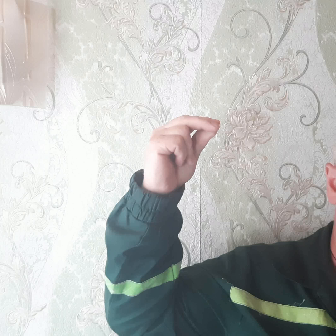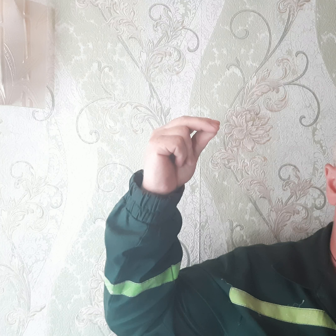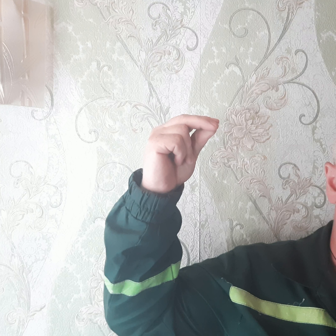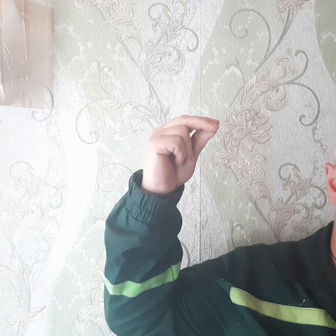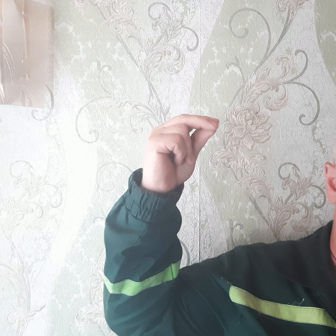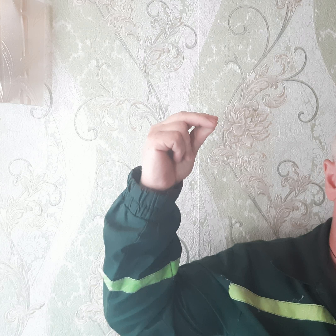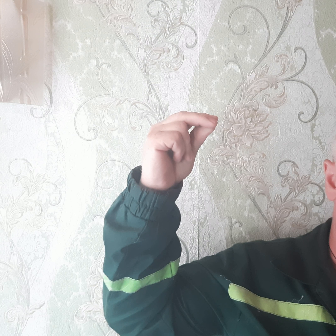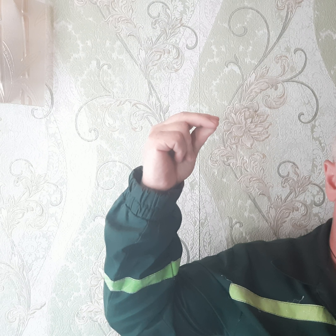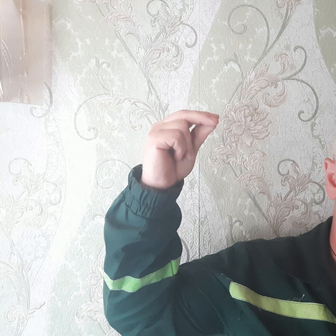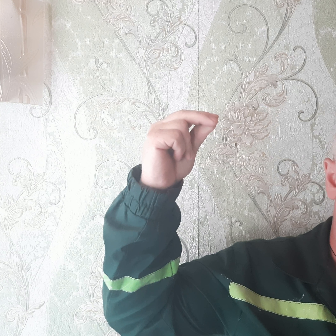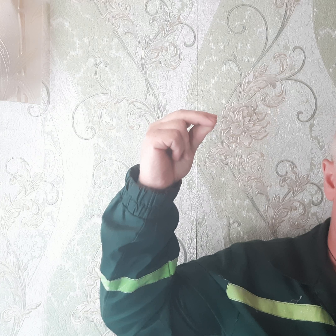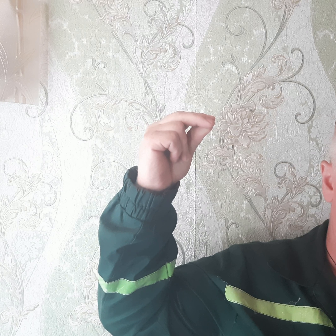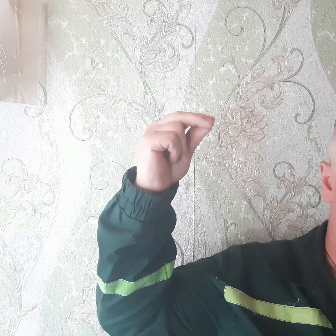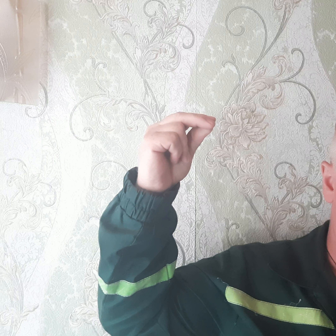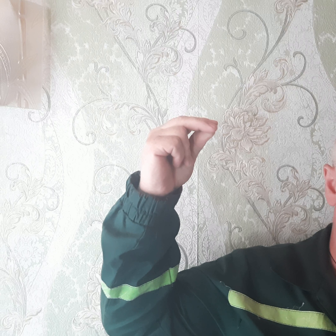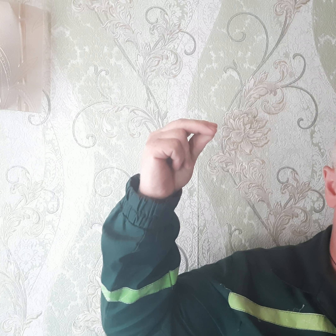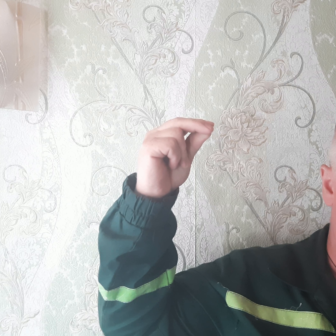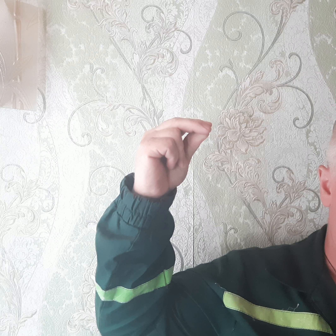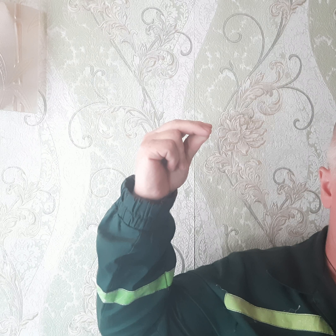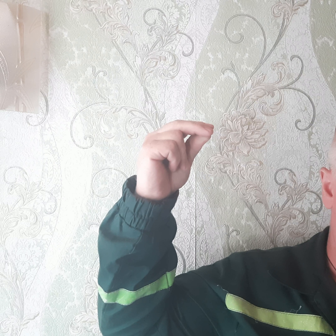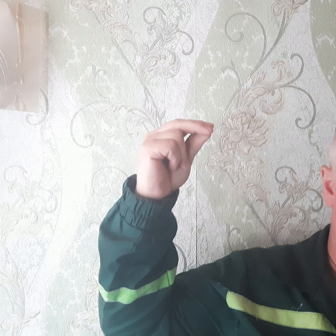Ч